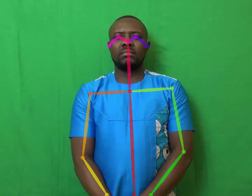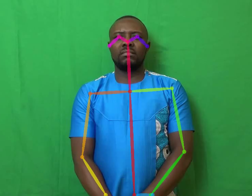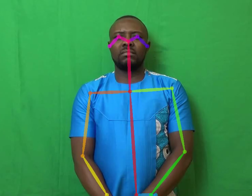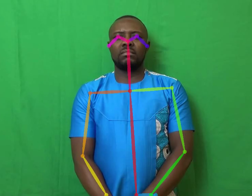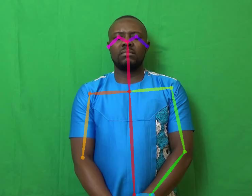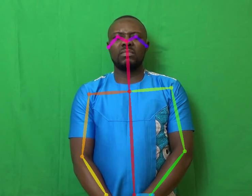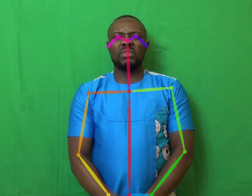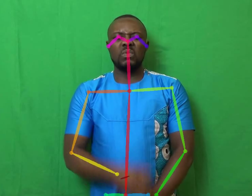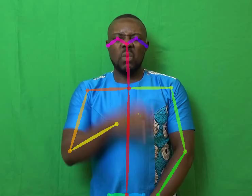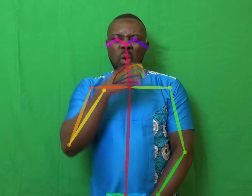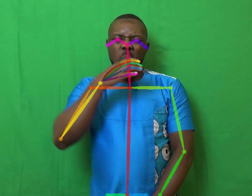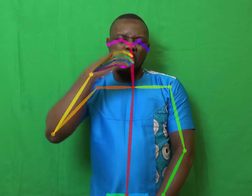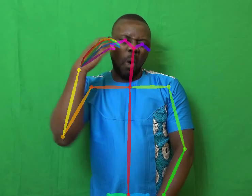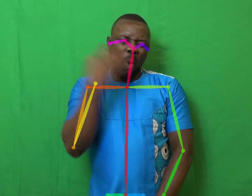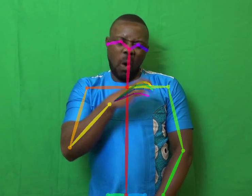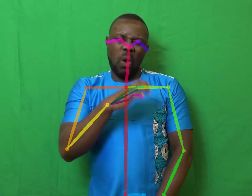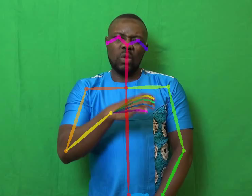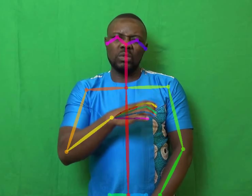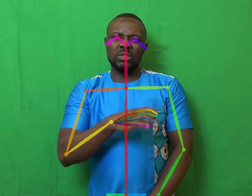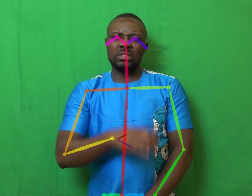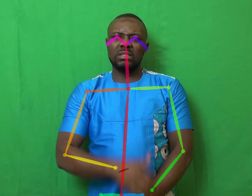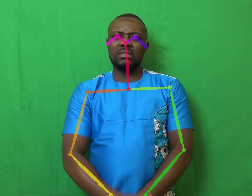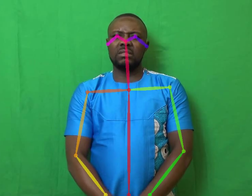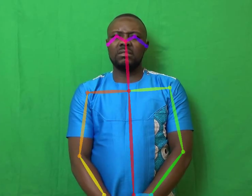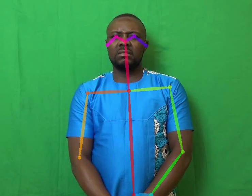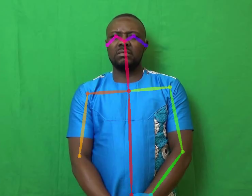hot